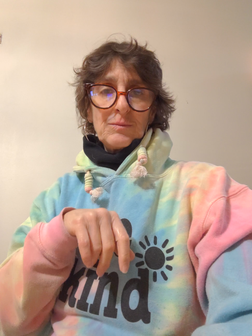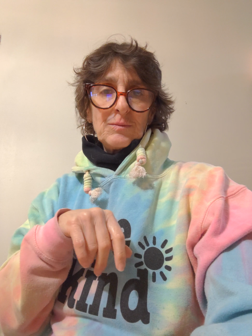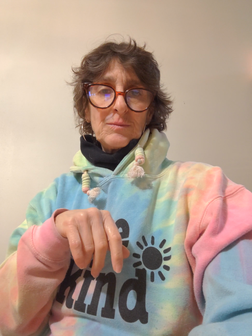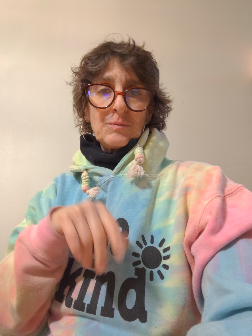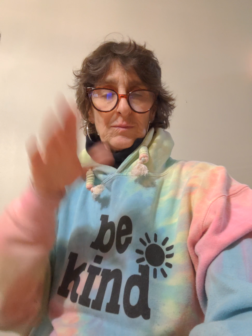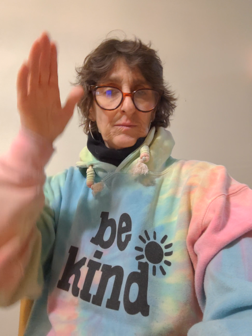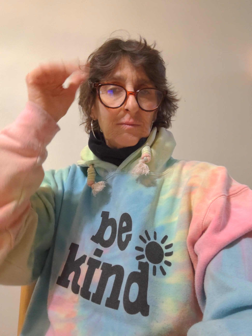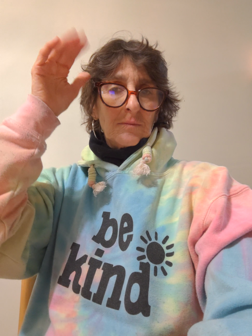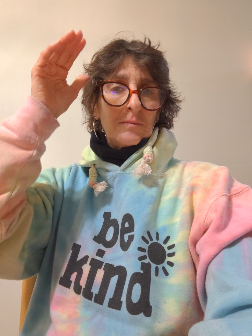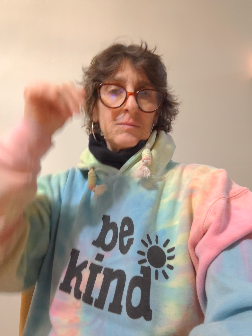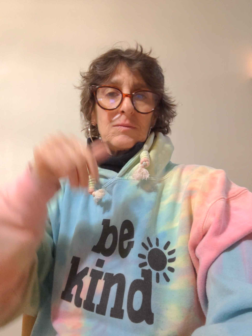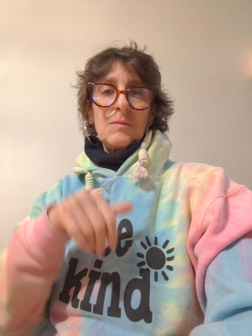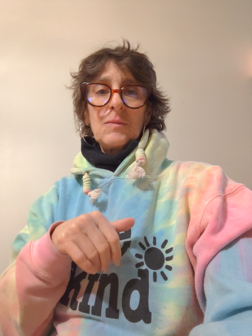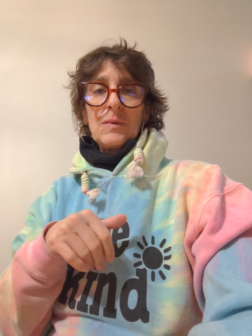donkey